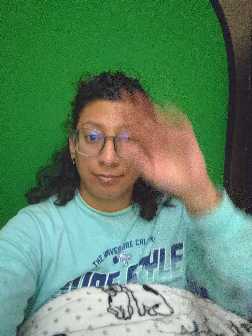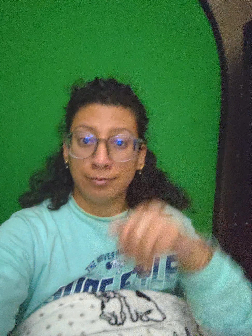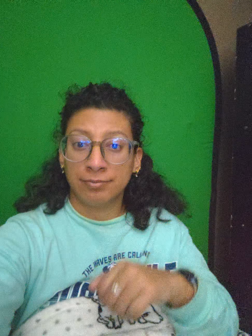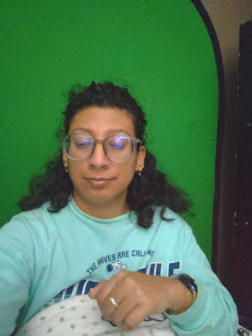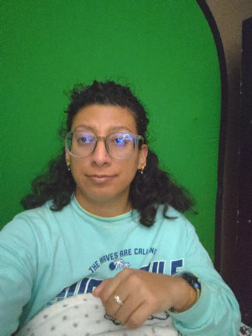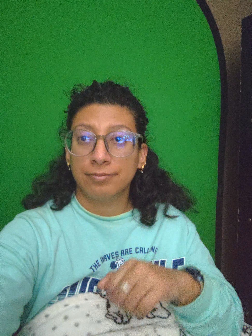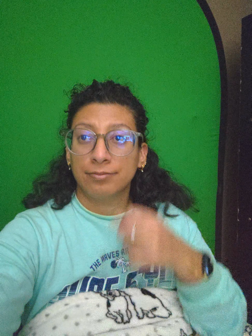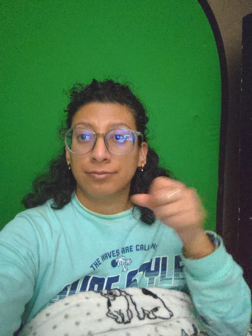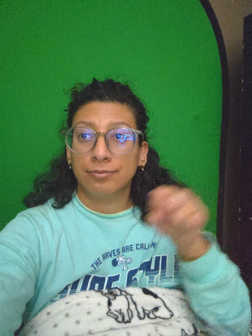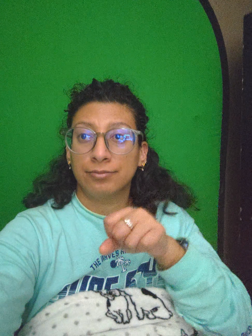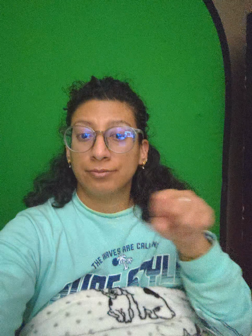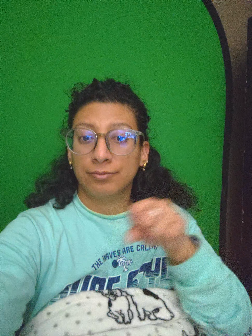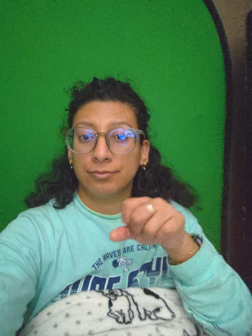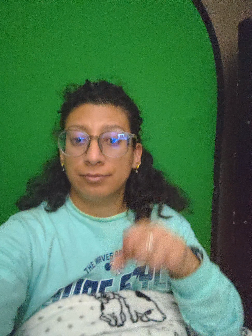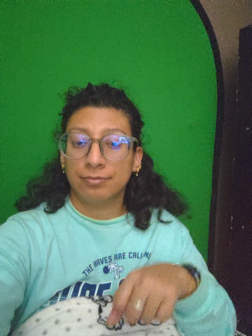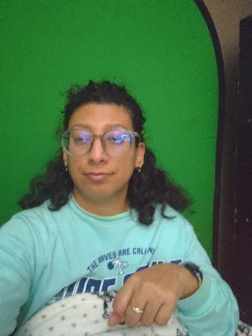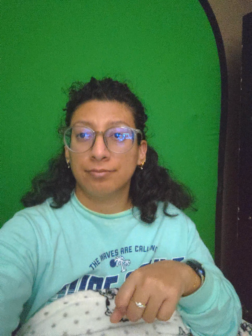shoe